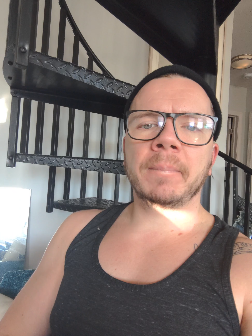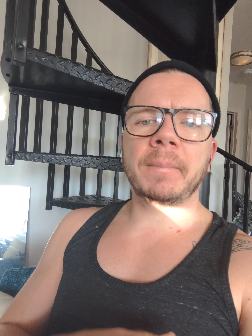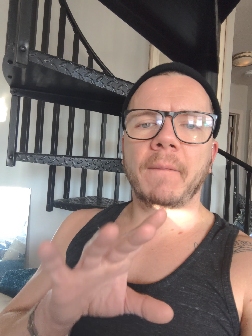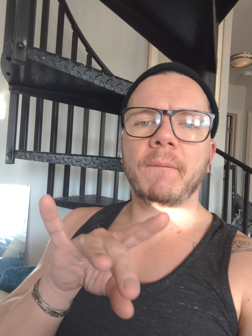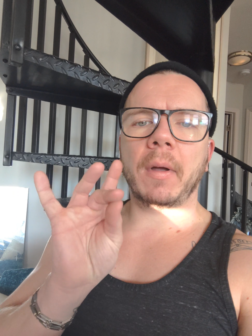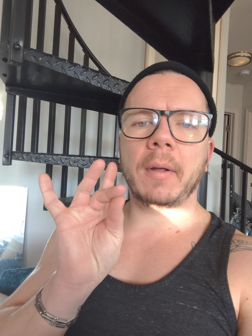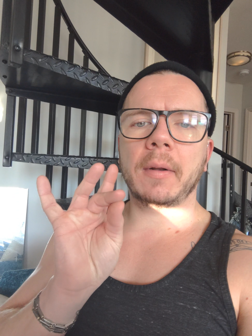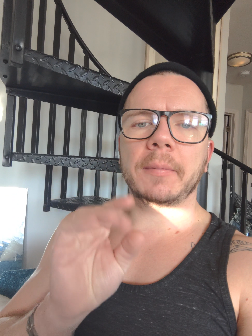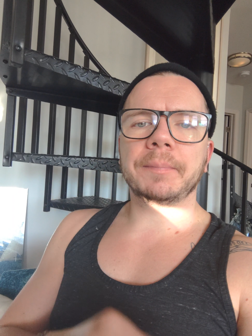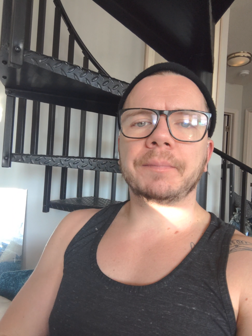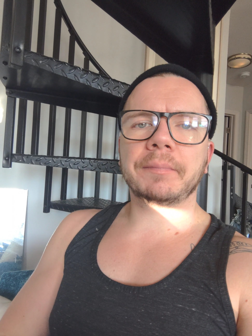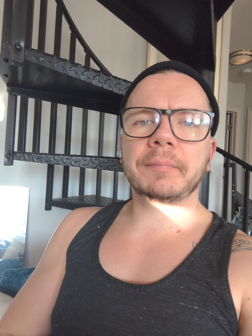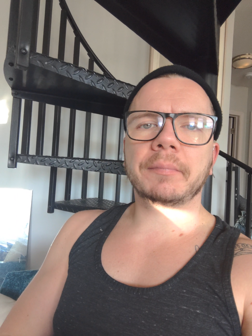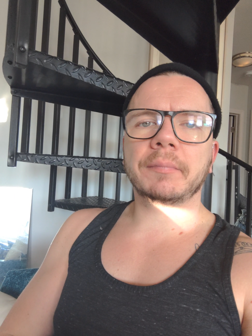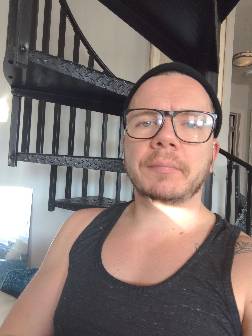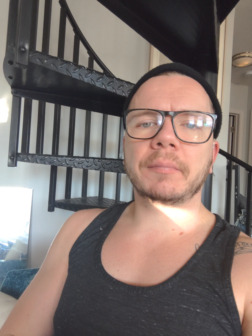find